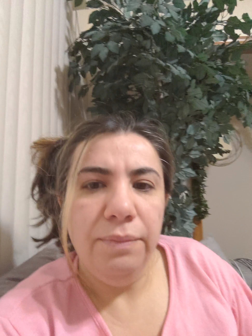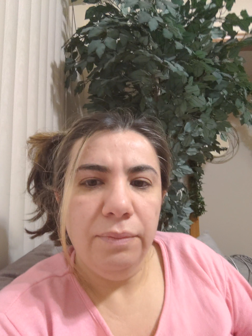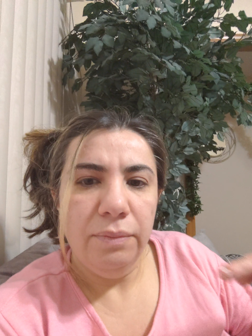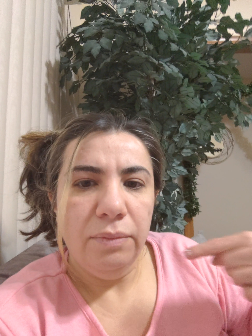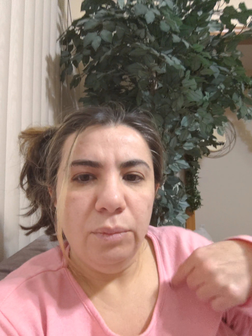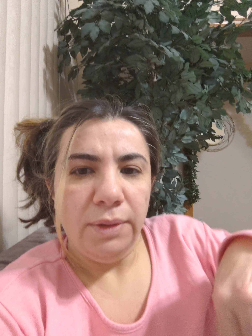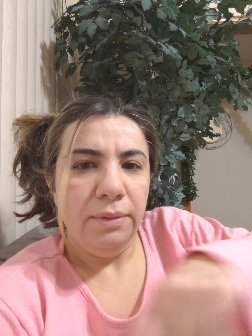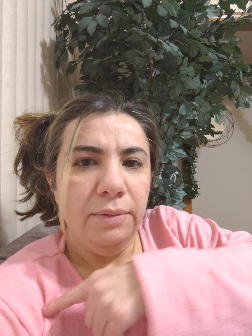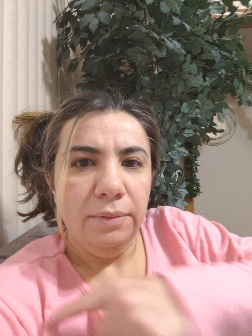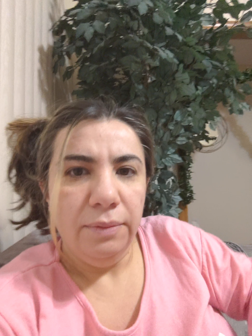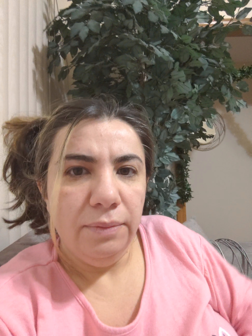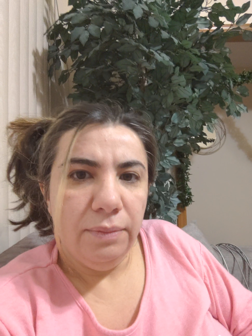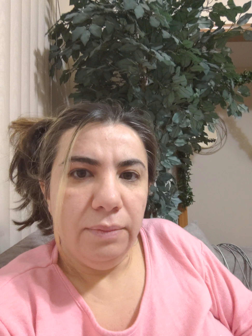we